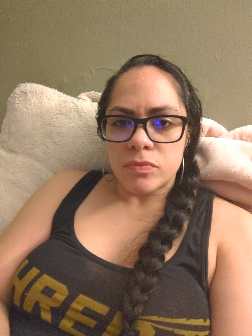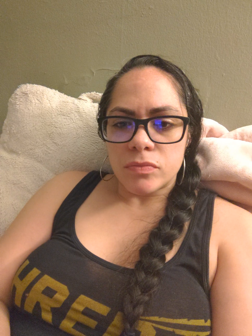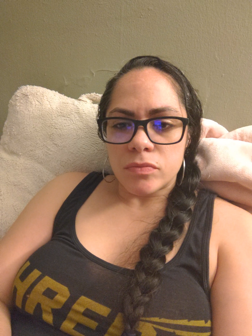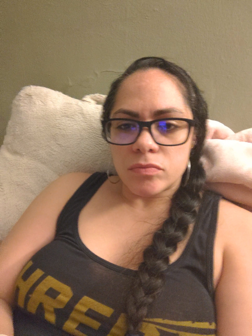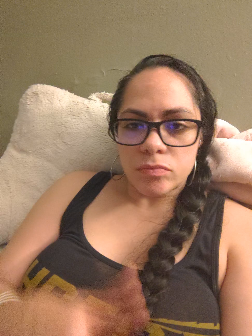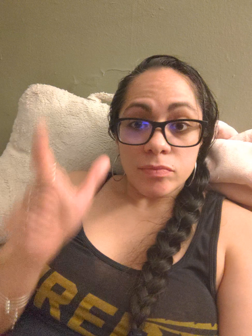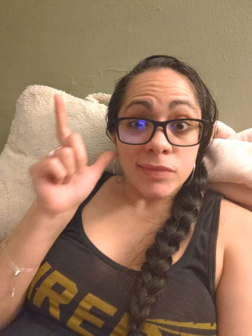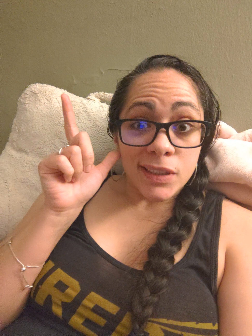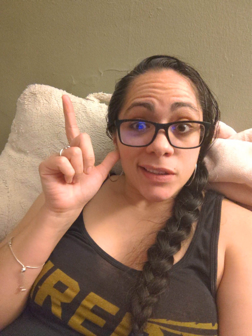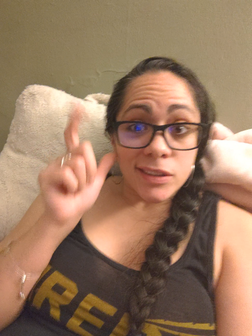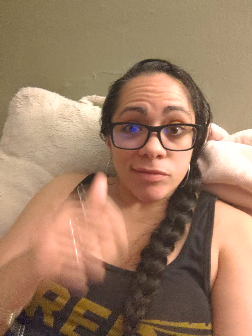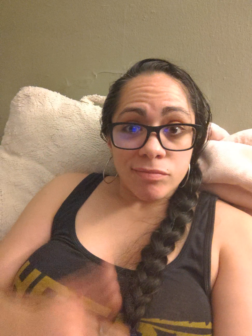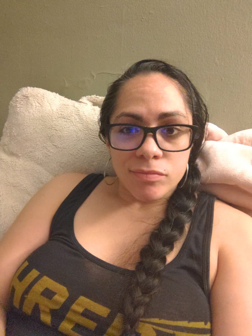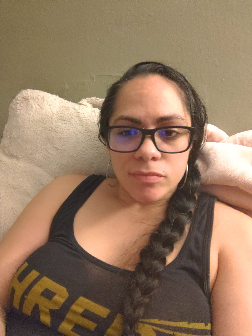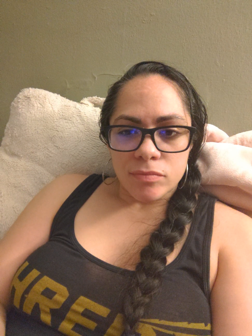listen